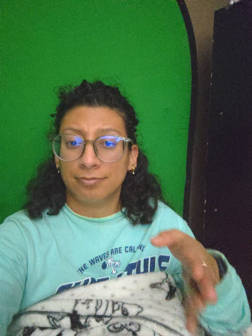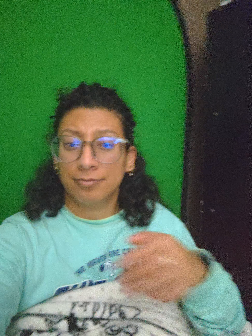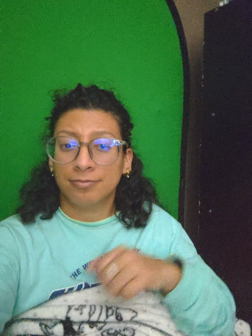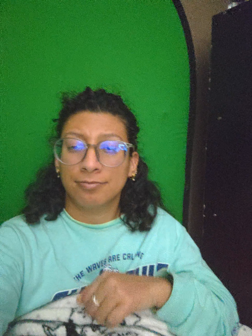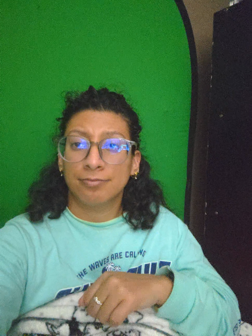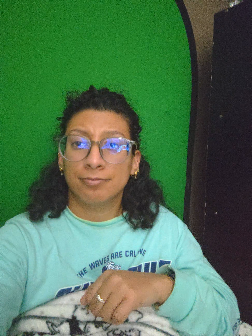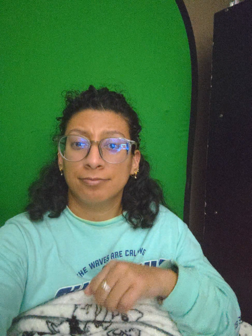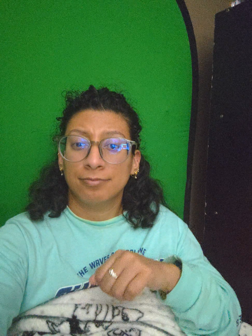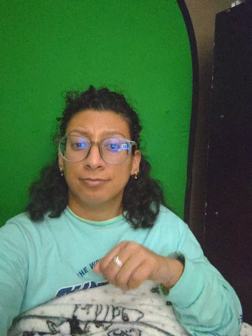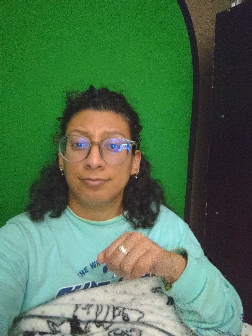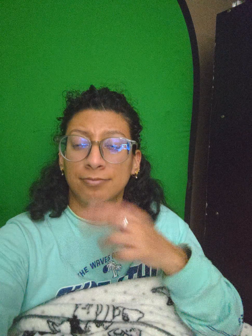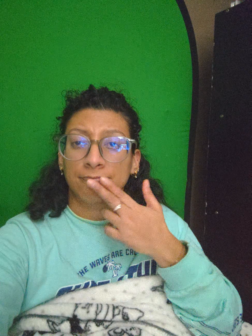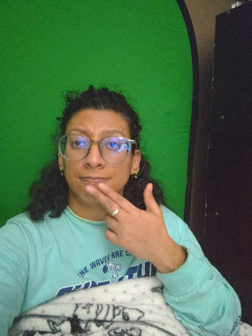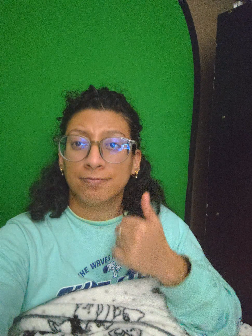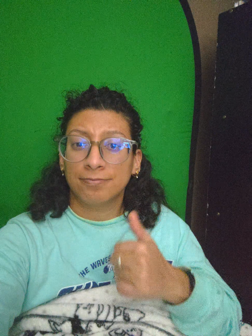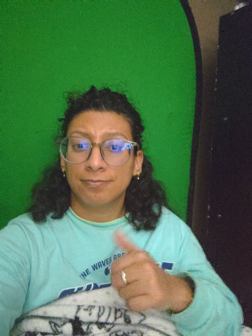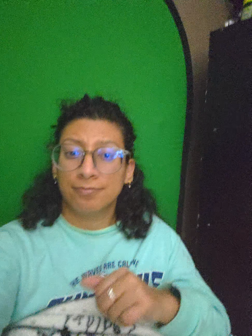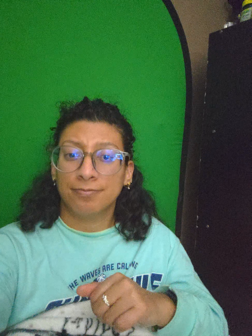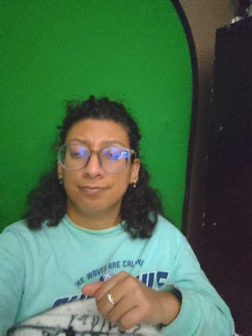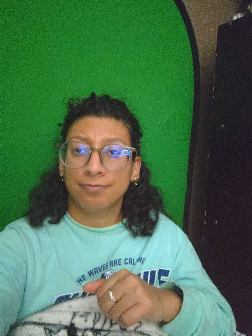cute